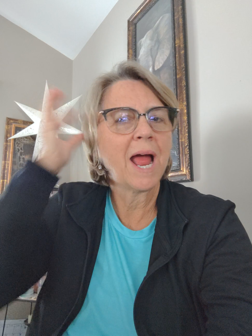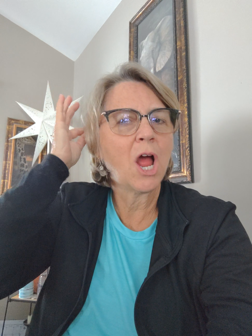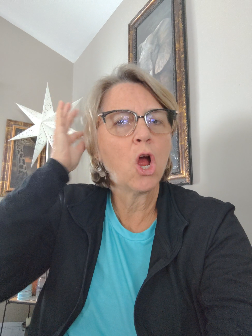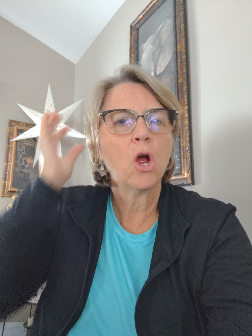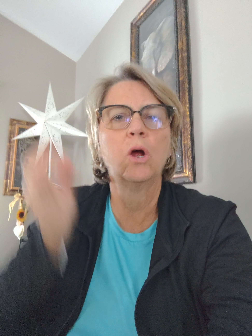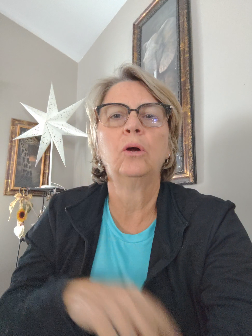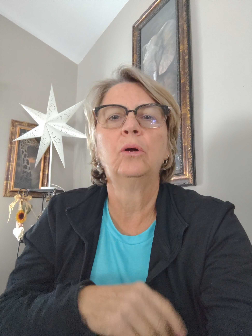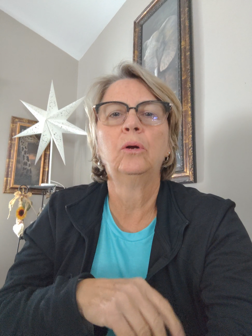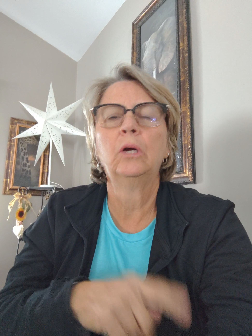hair